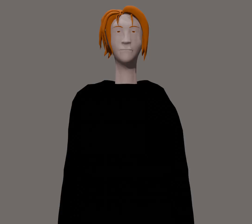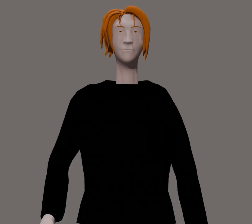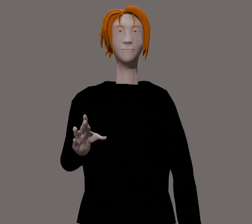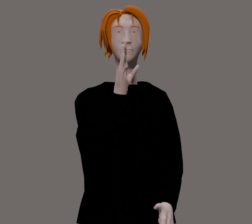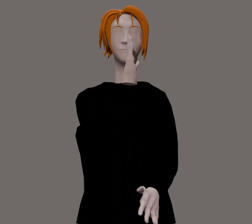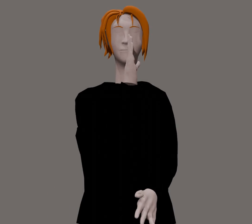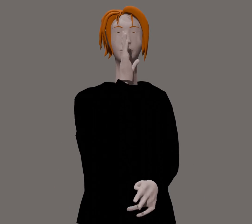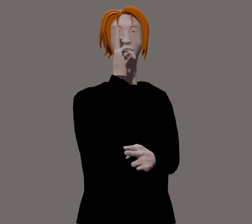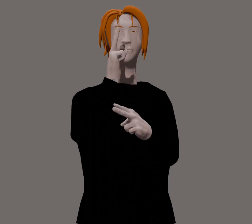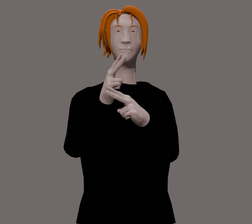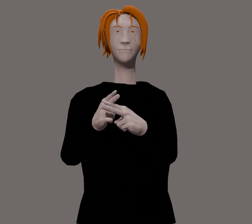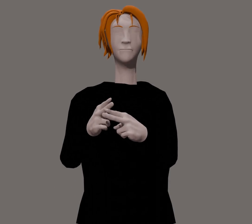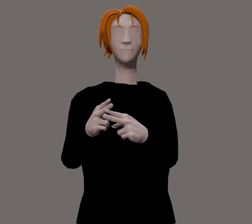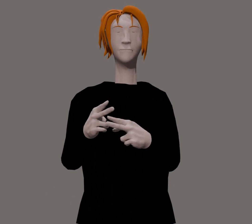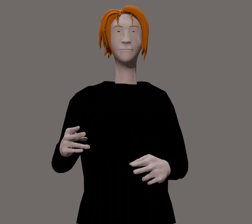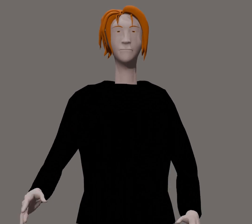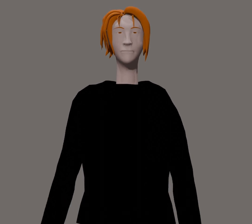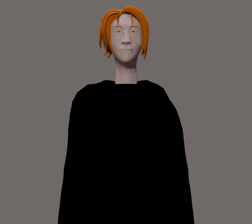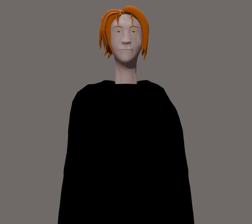Citation